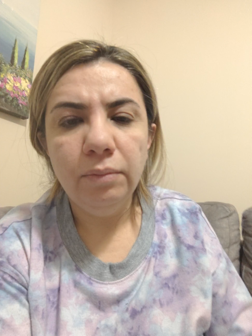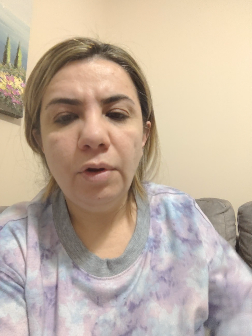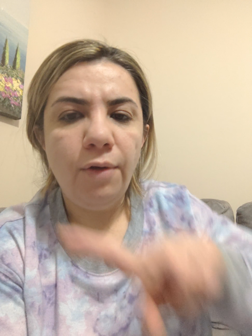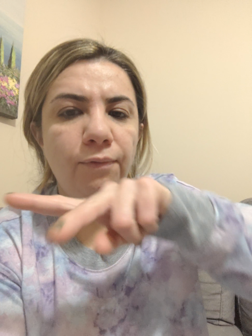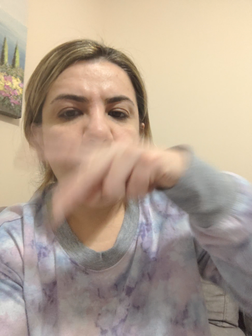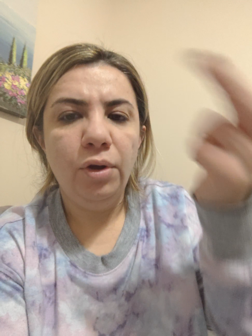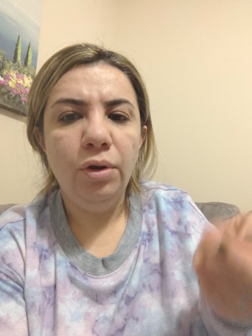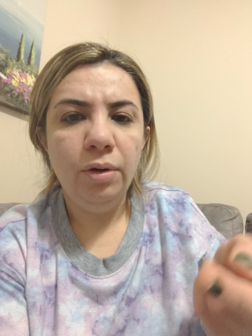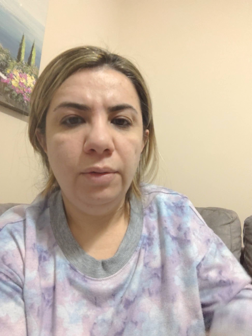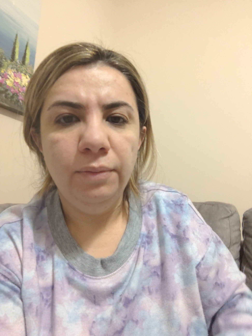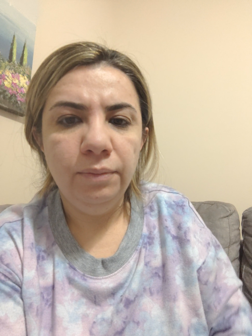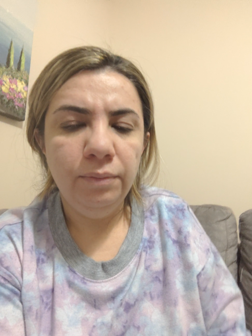fall